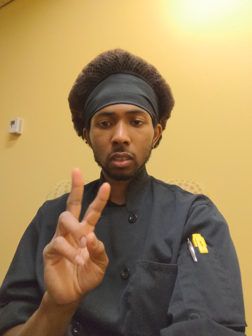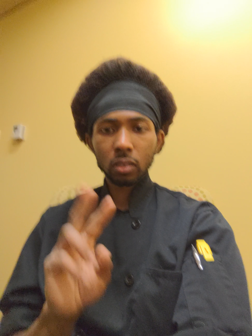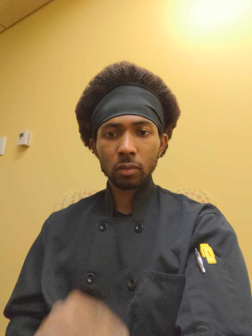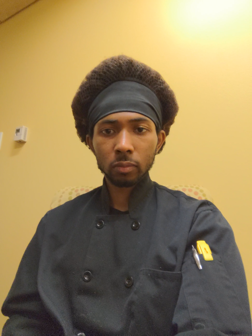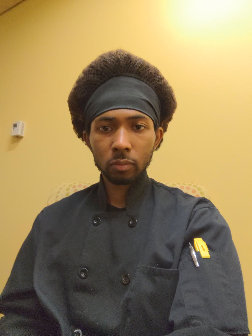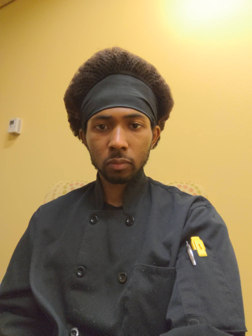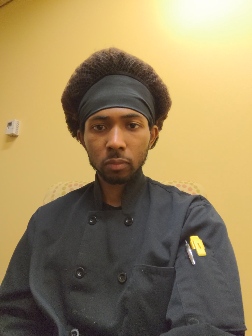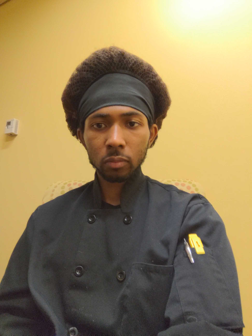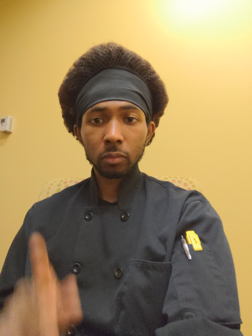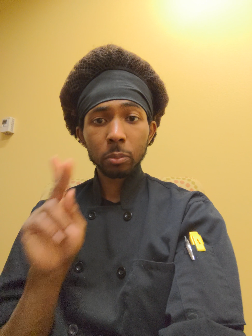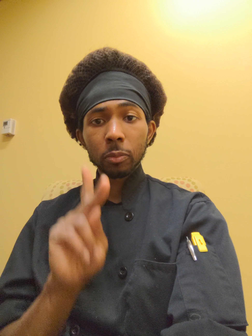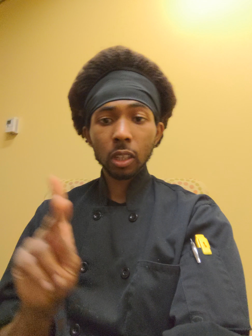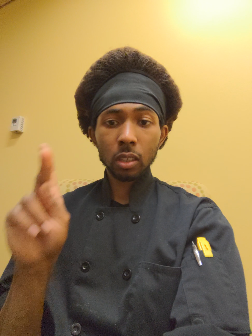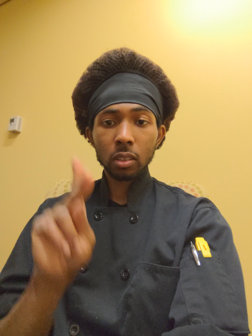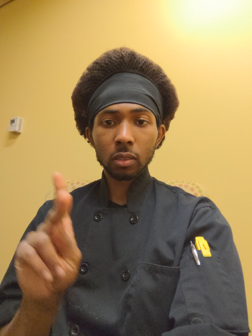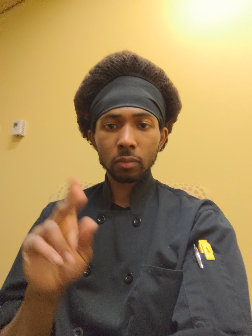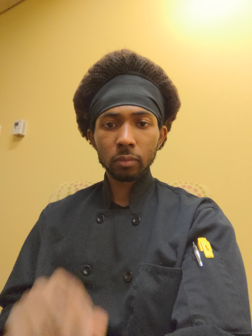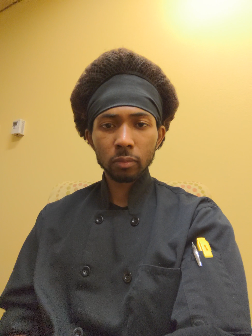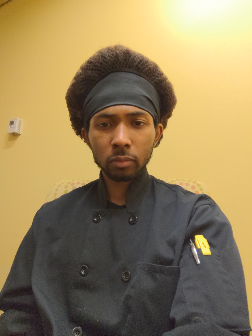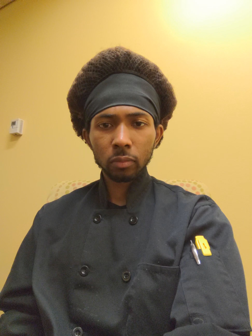people